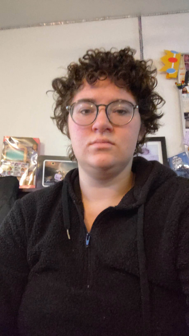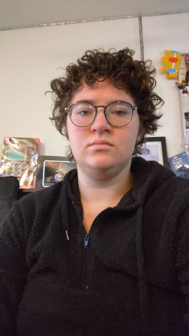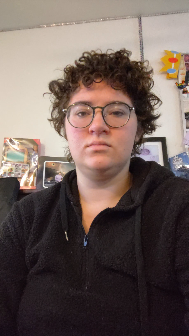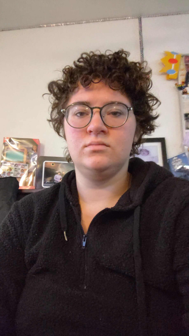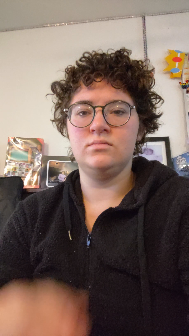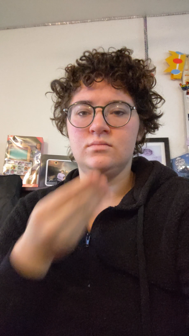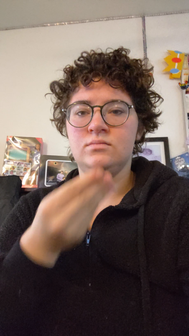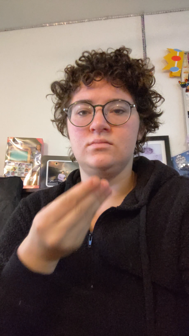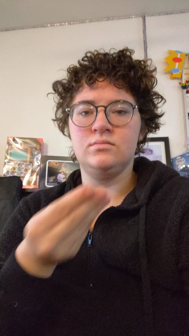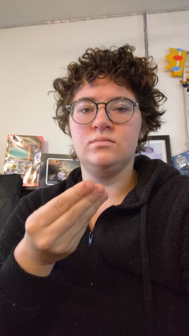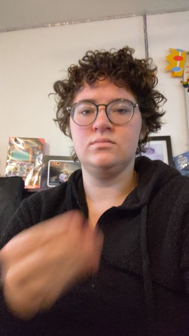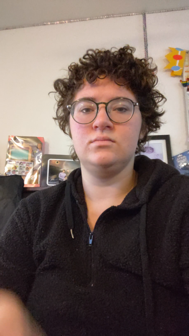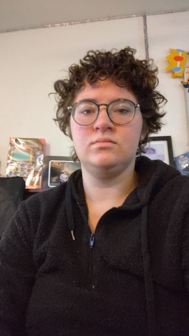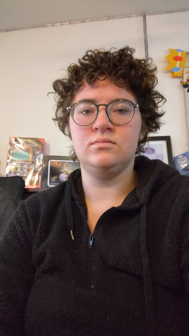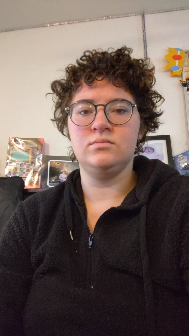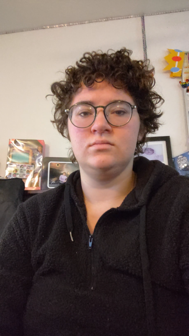feed